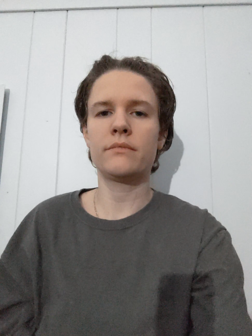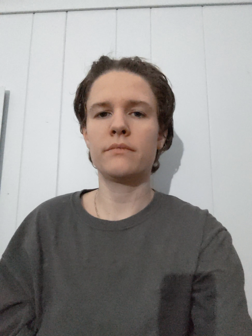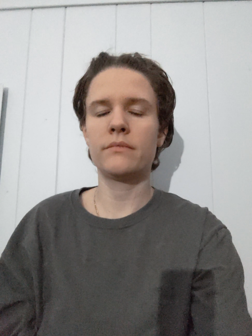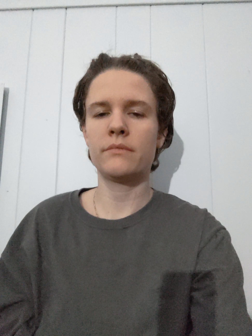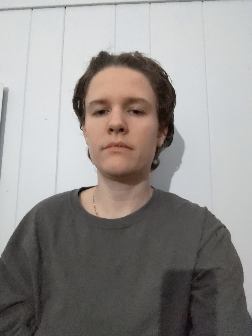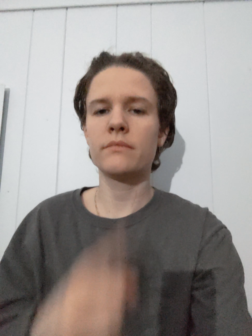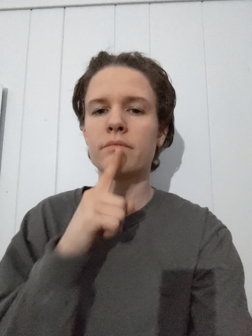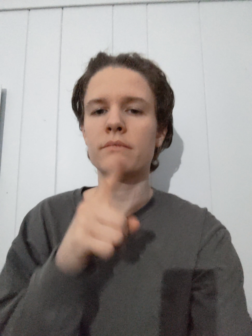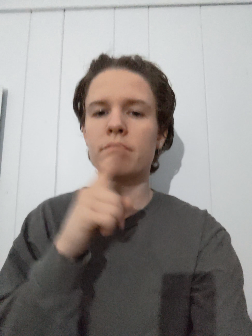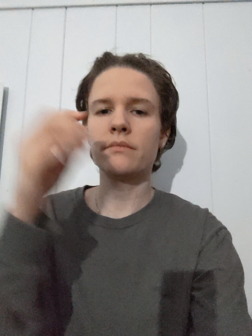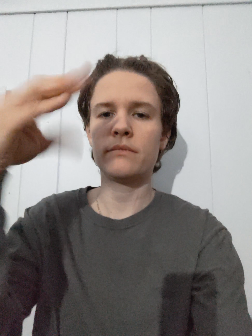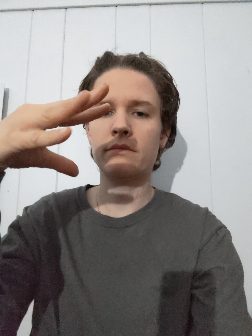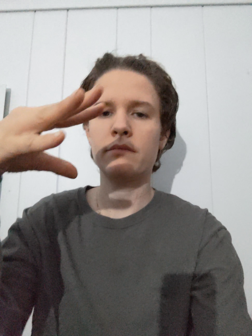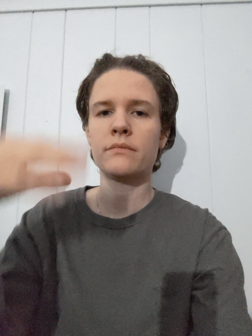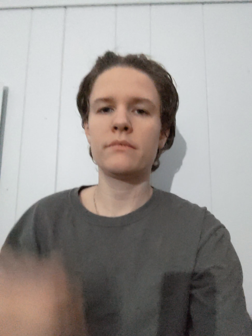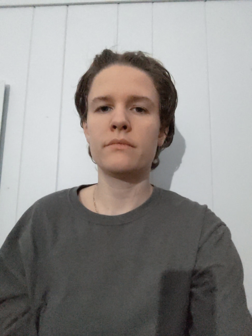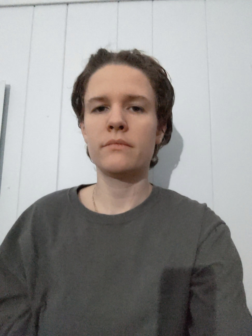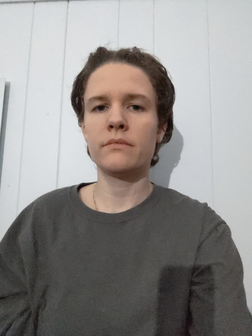lamp